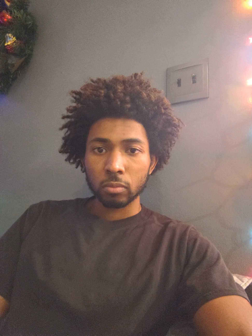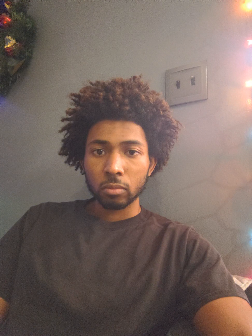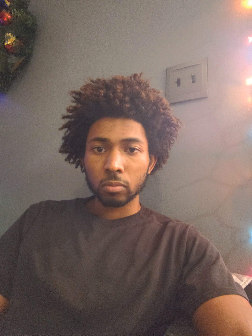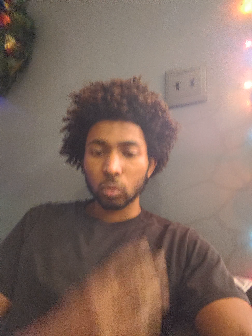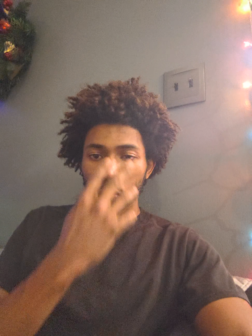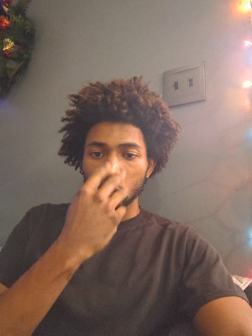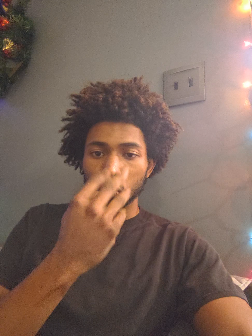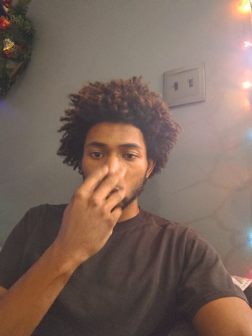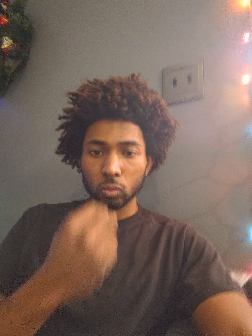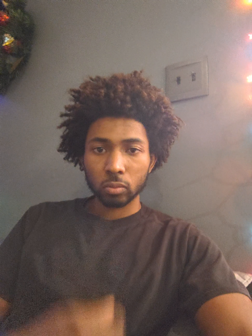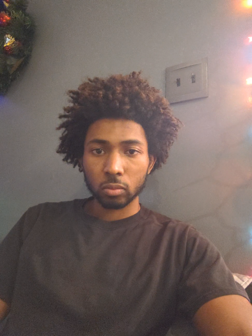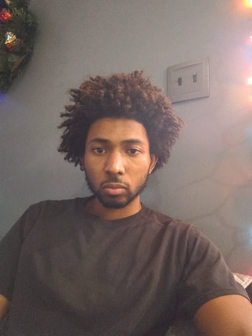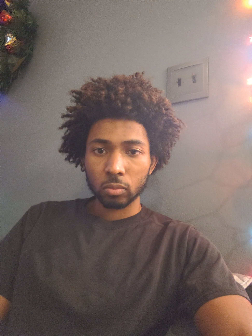wolf